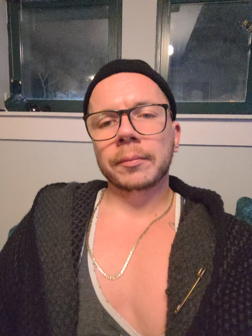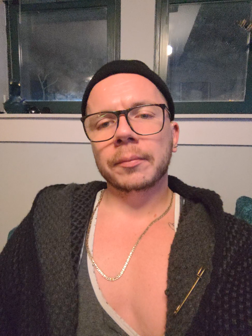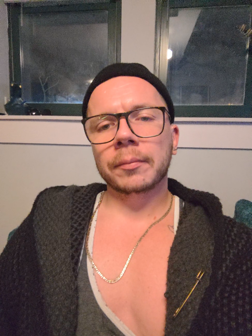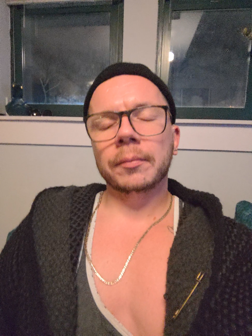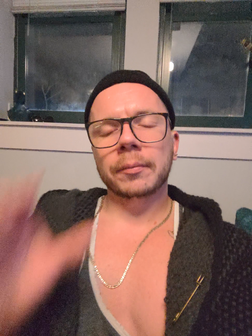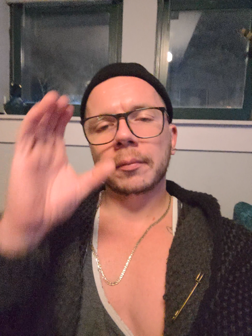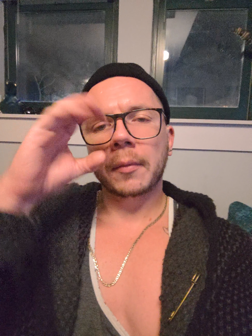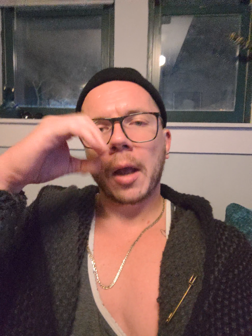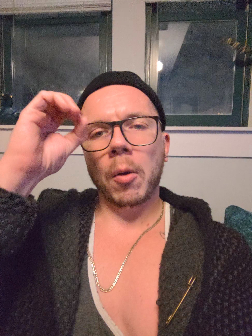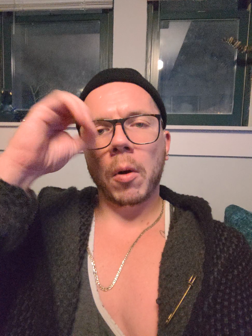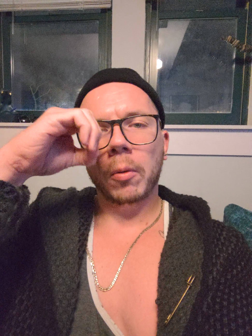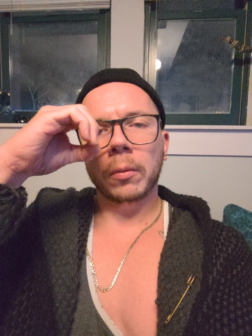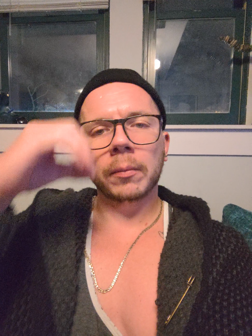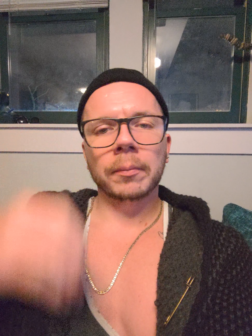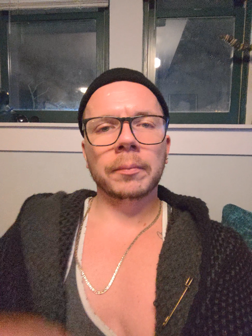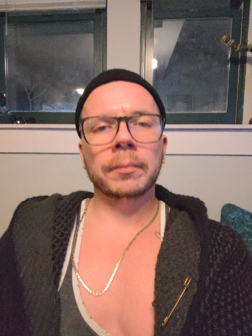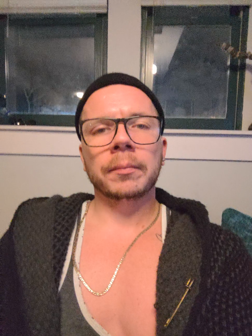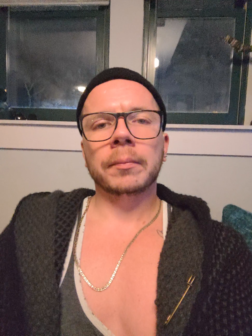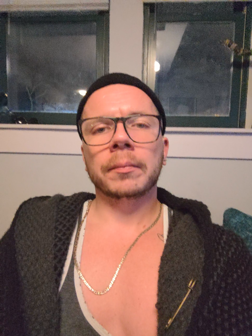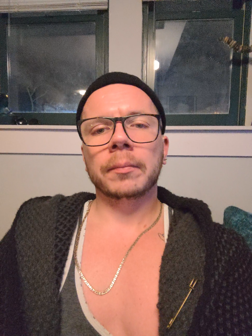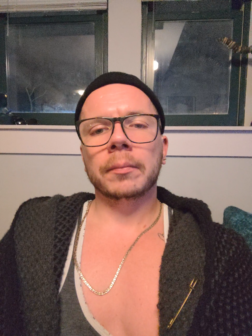owl